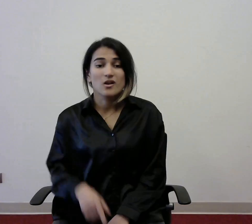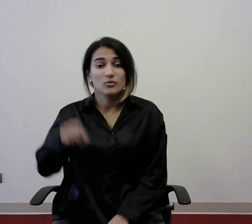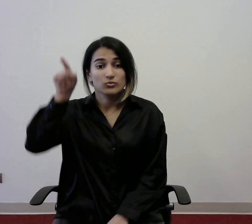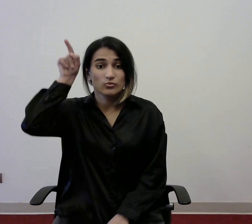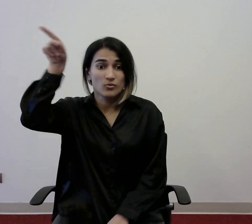O